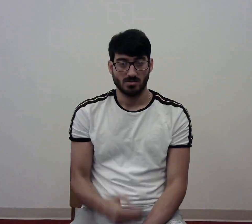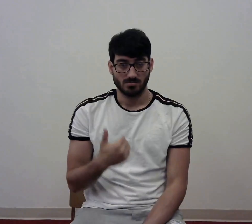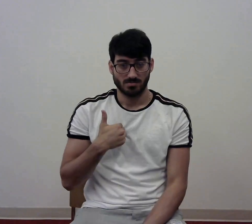mən